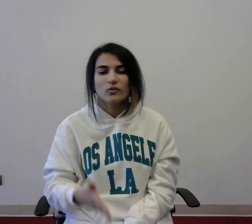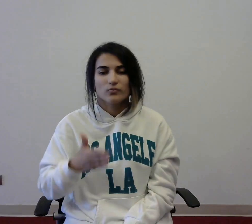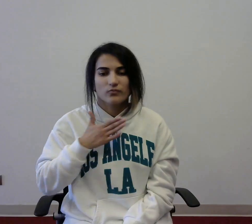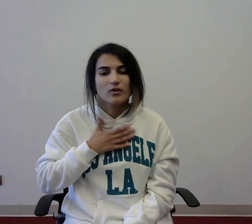mən